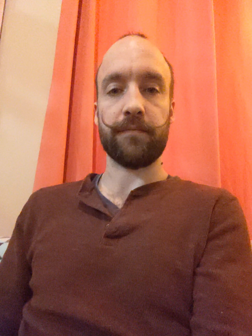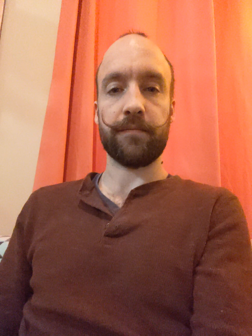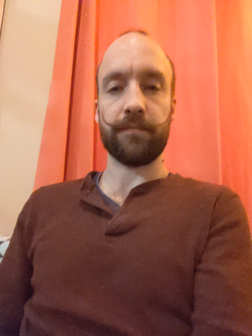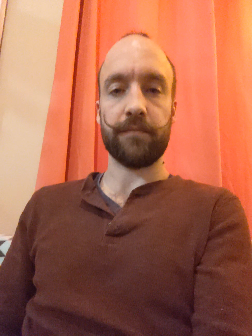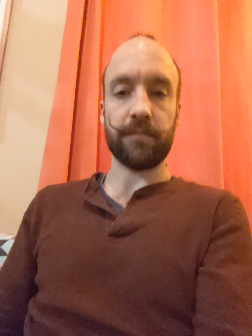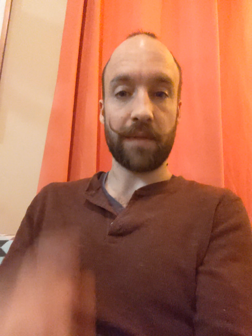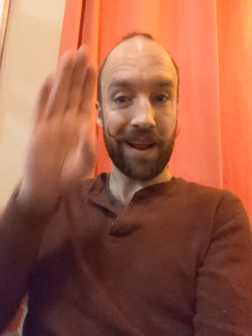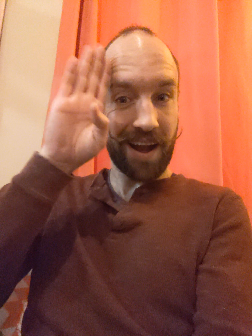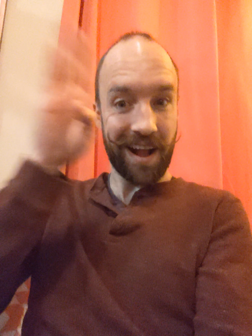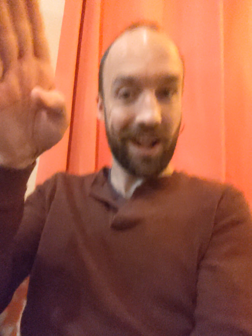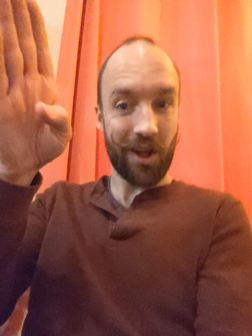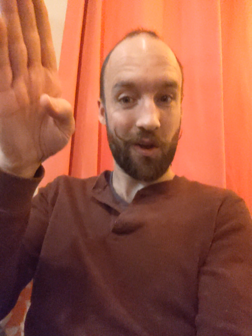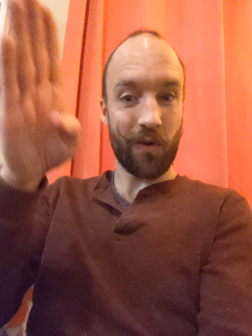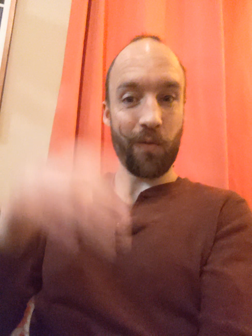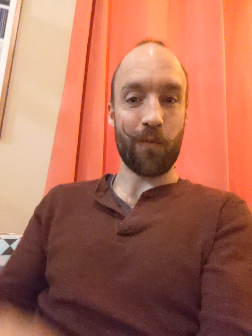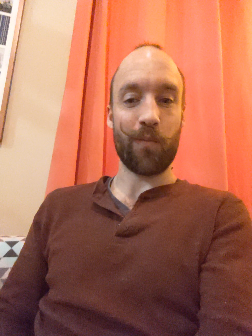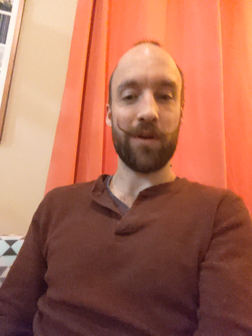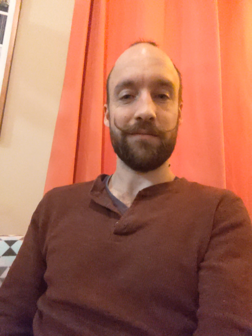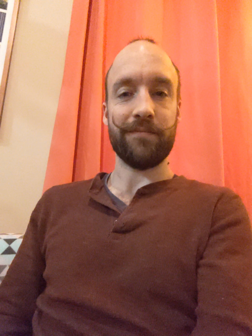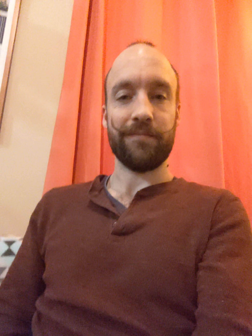hello